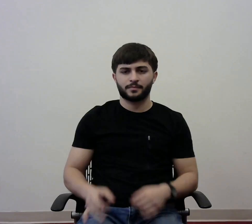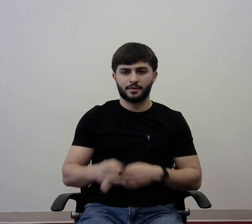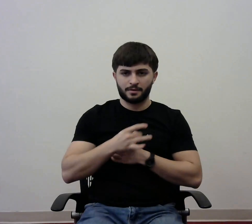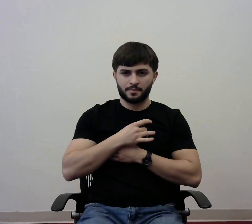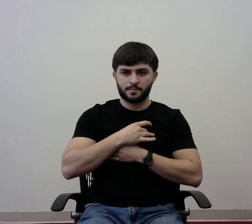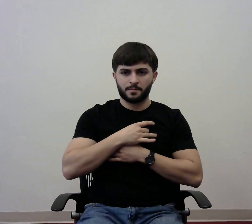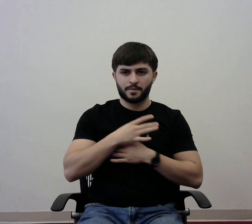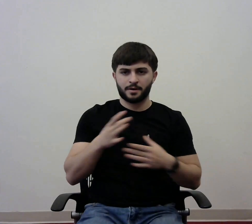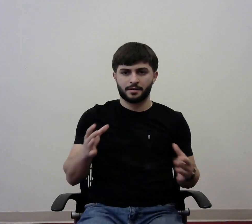bayram